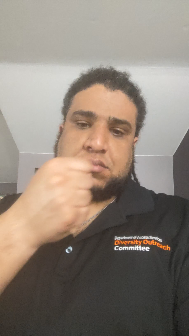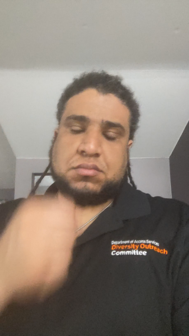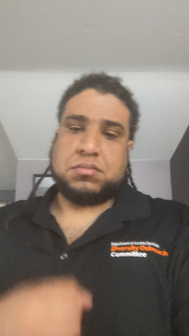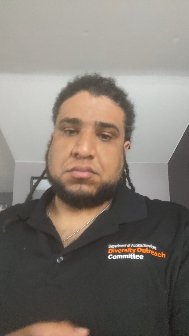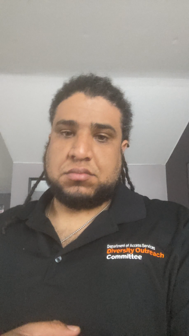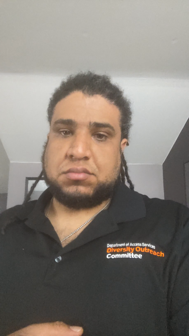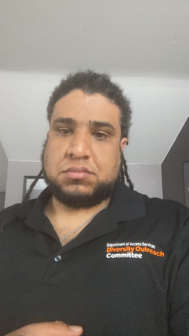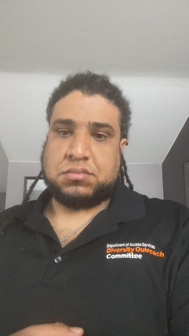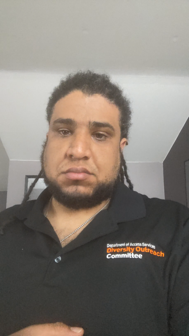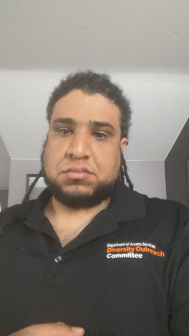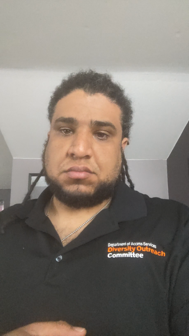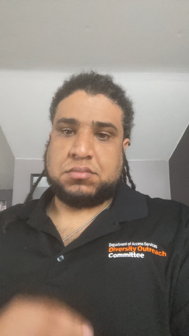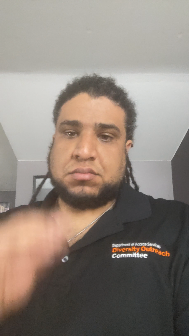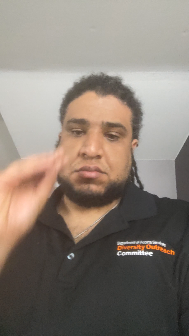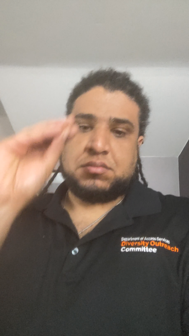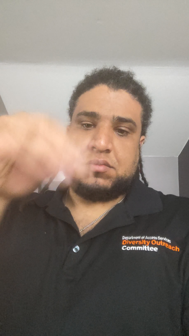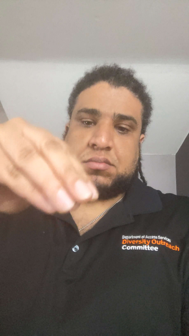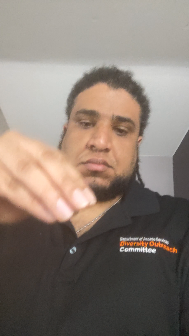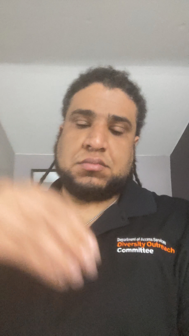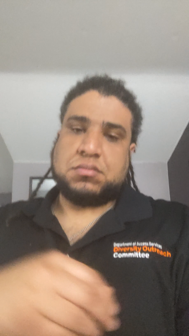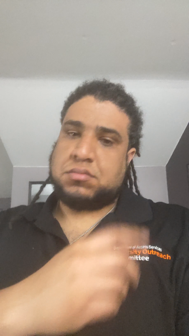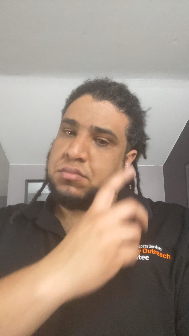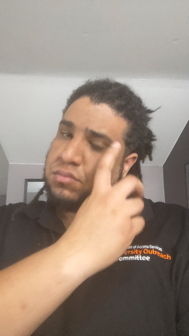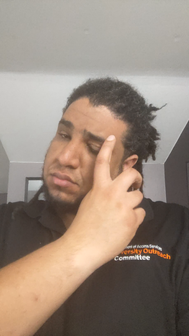put